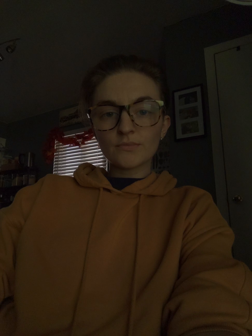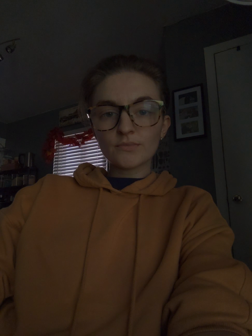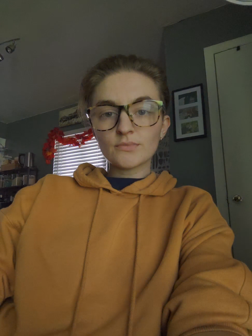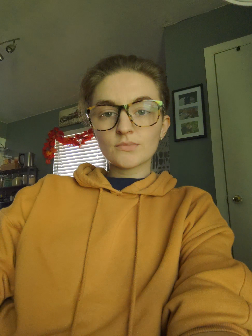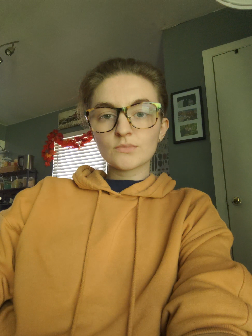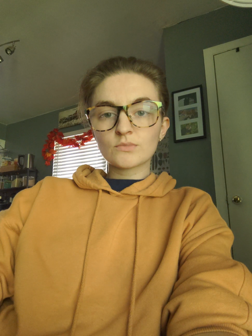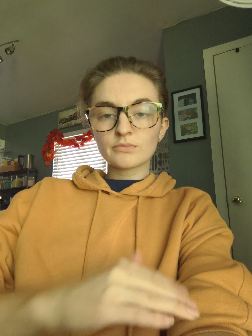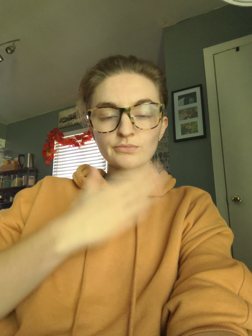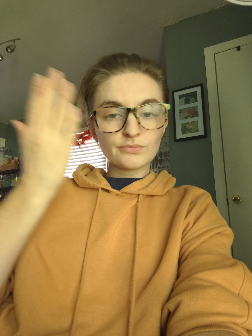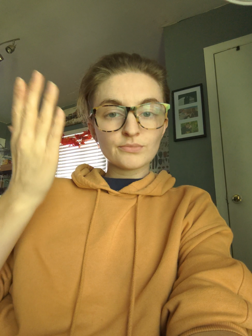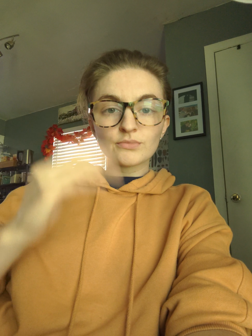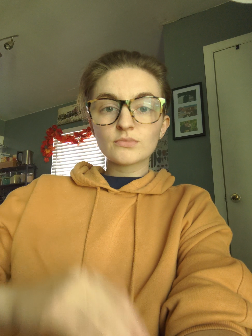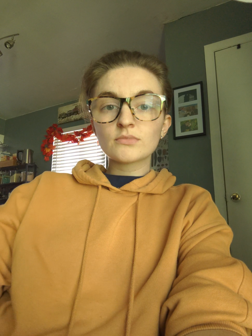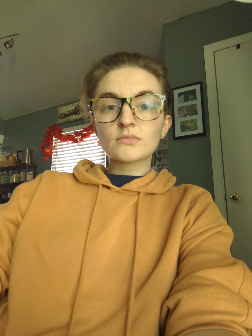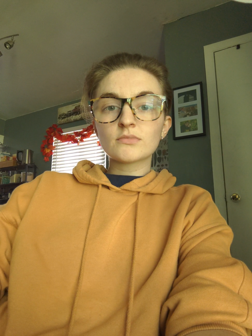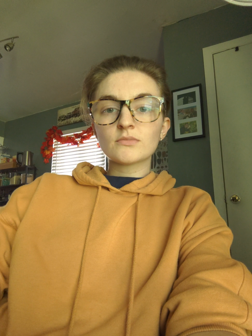all gone